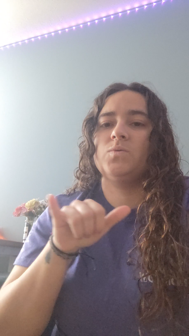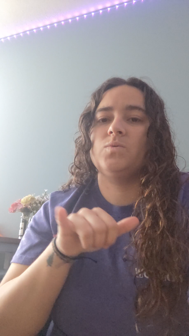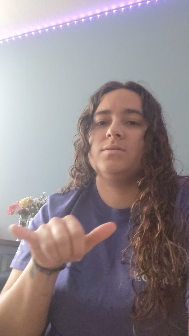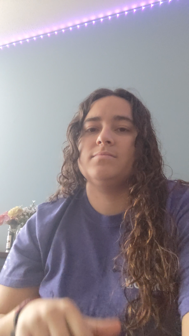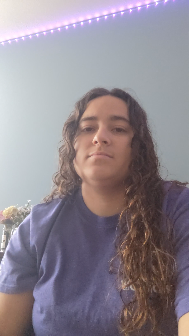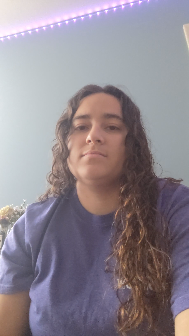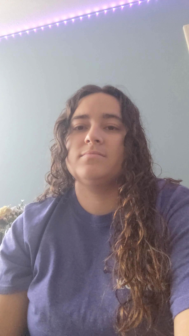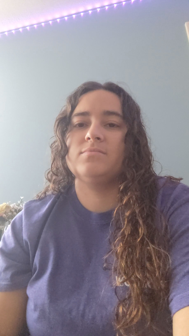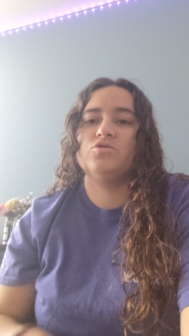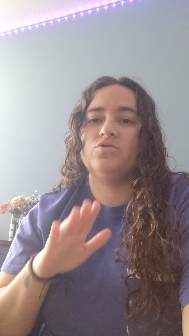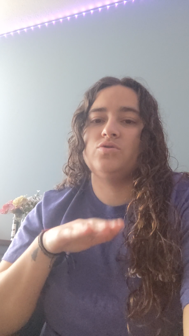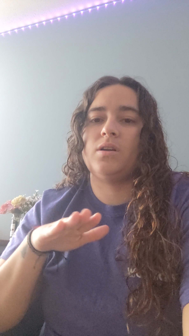children